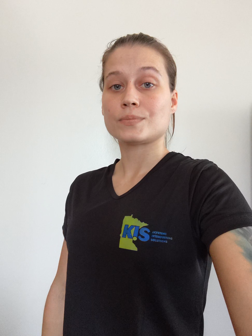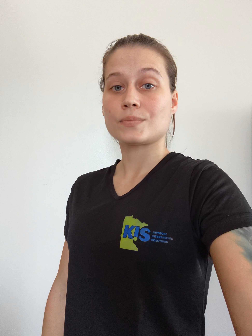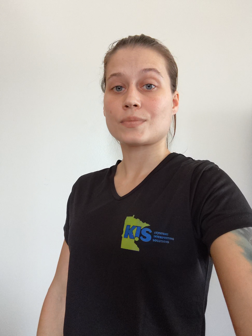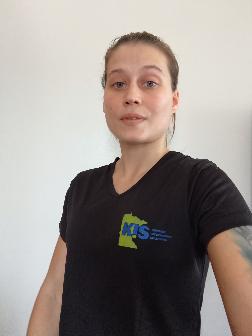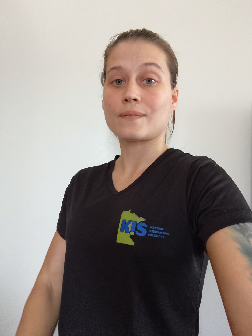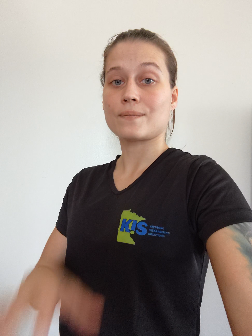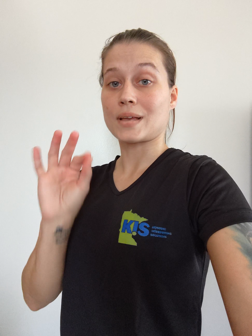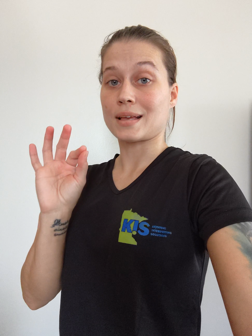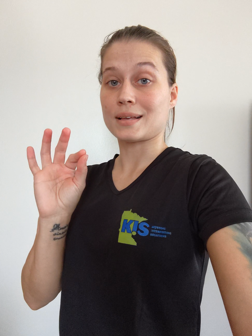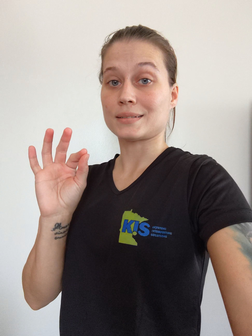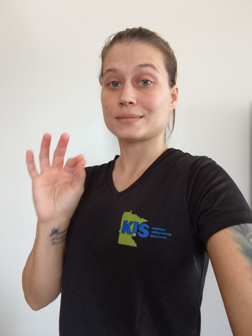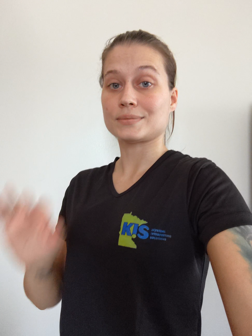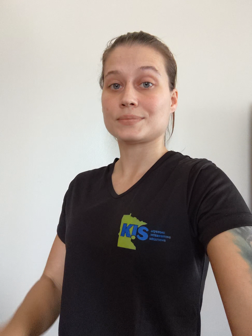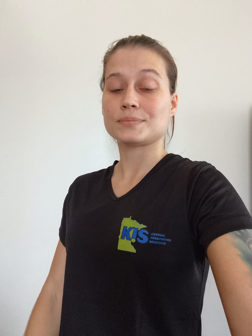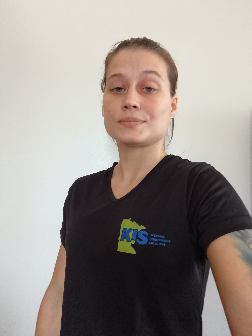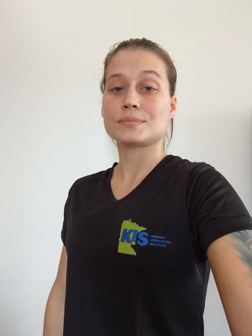find